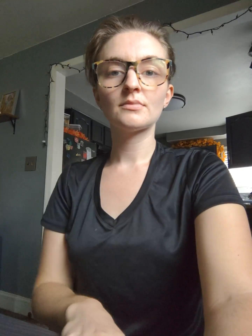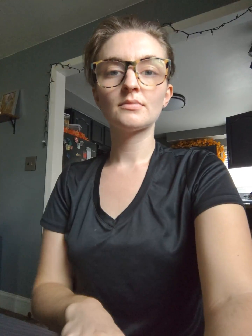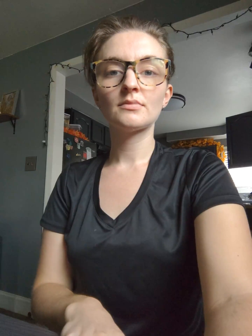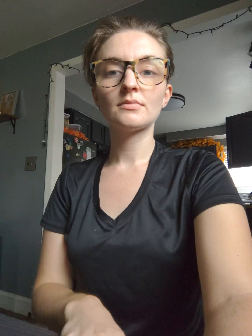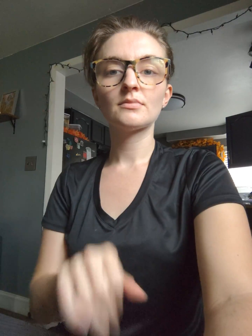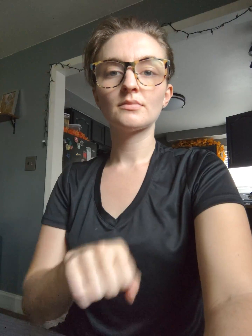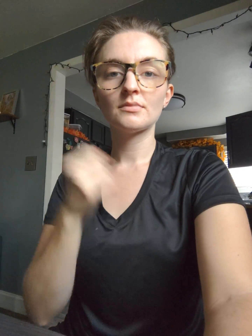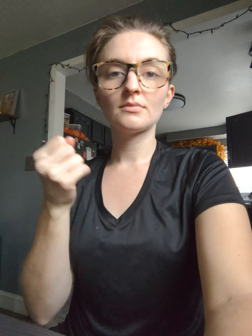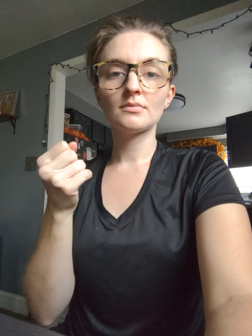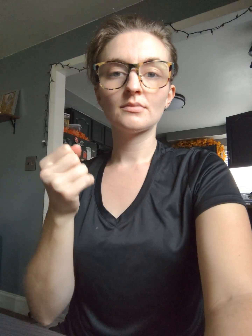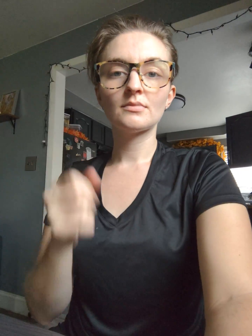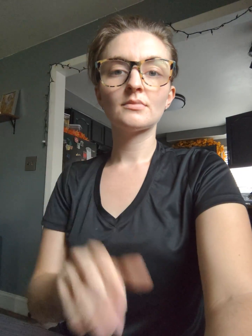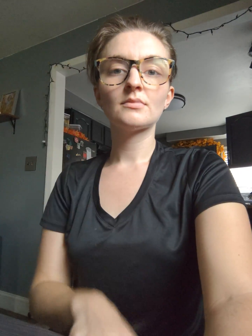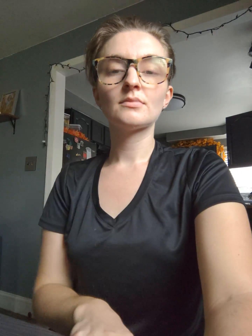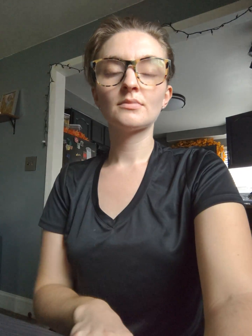break